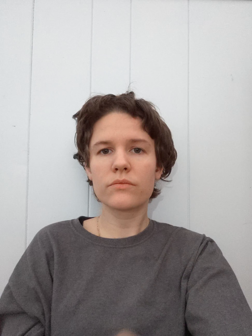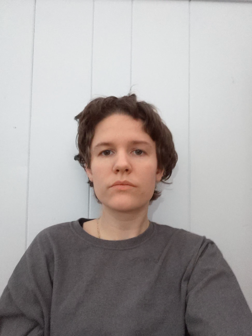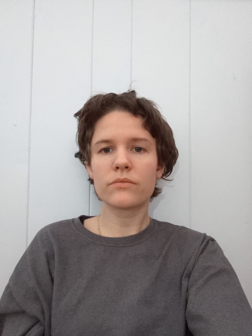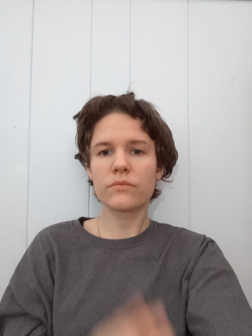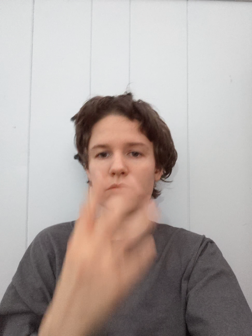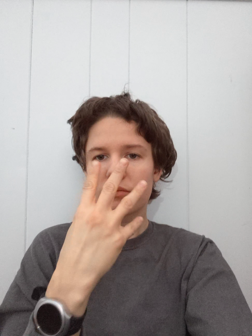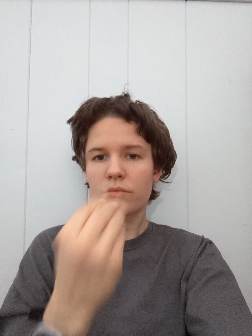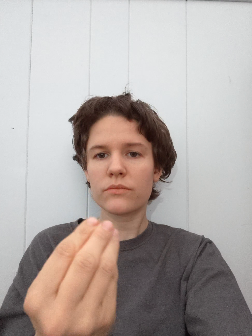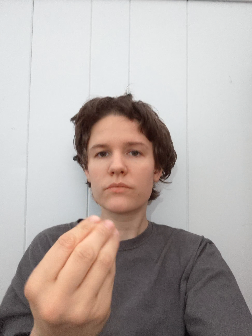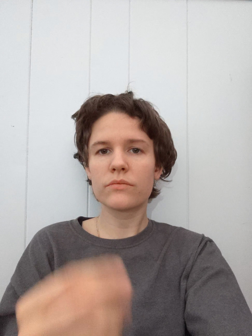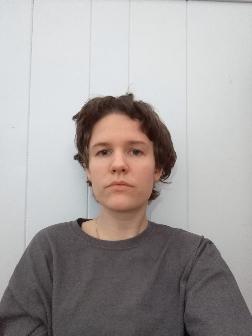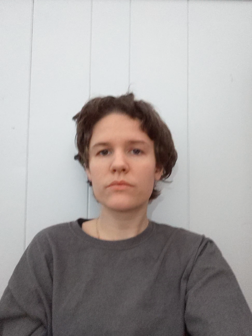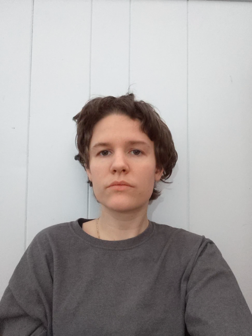wolf